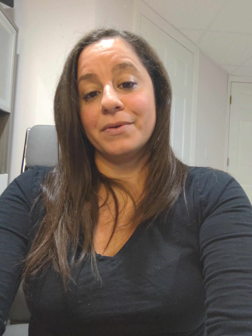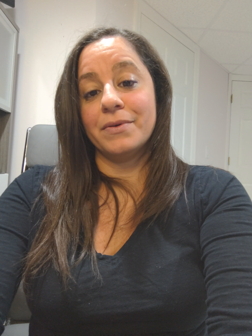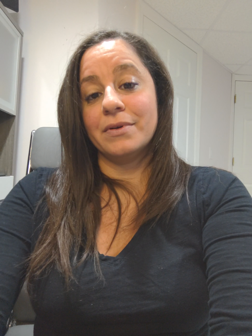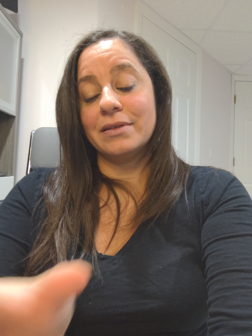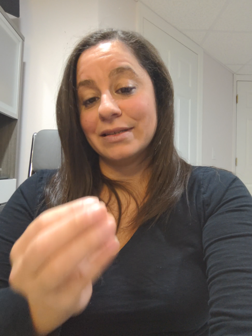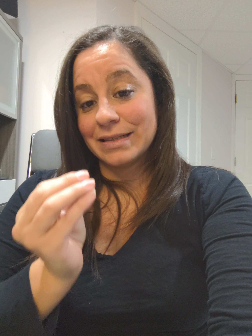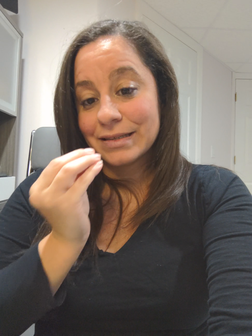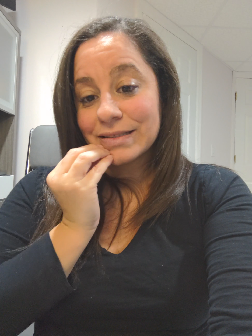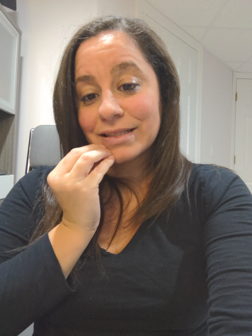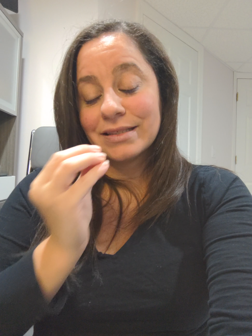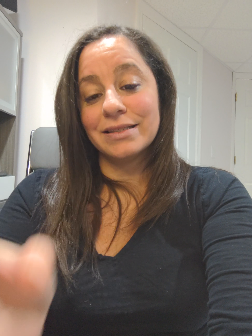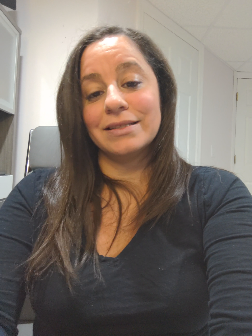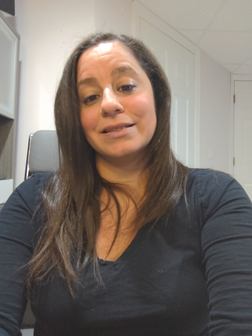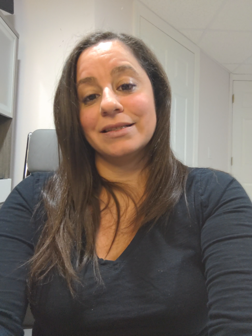kiss